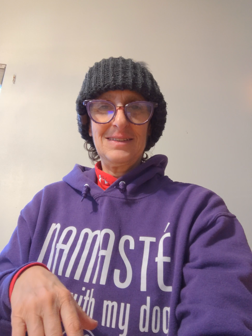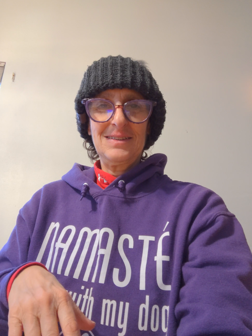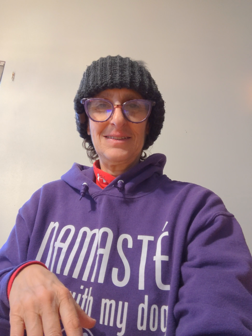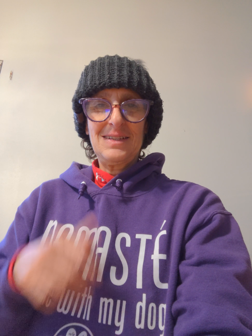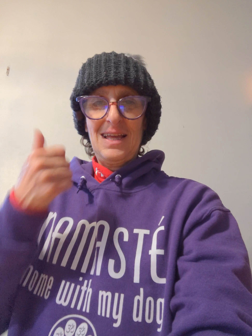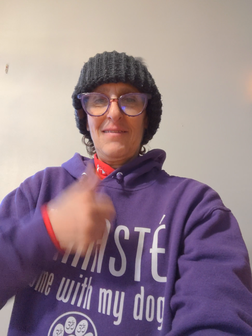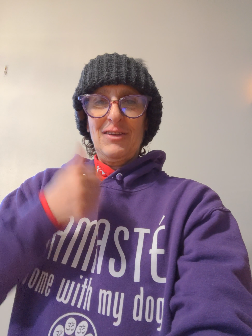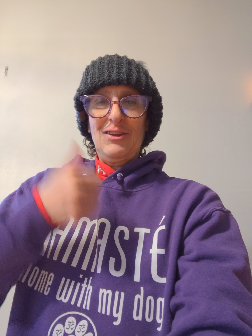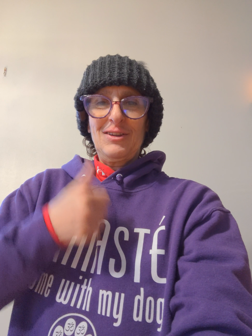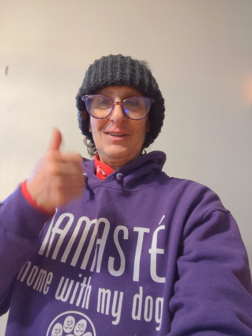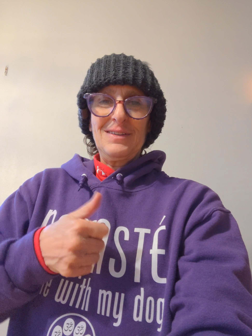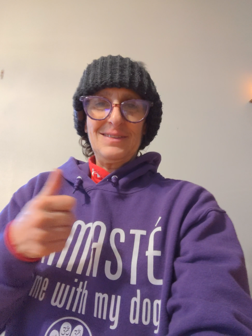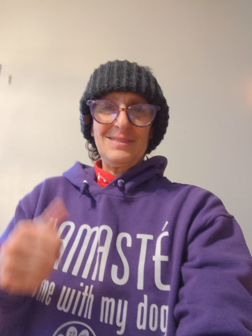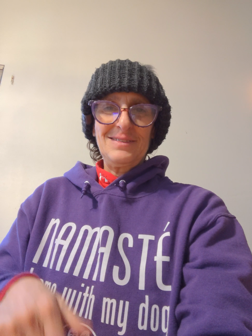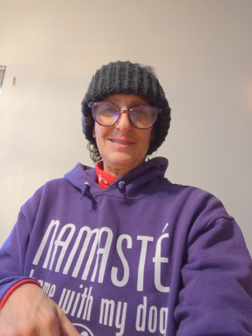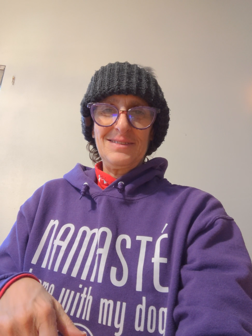every